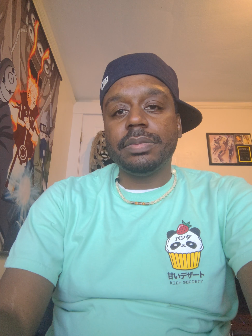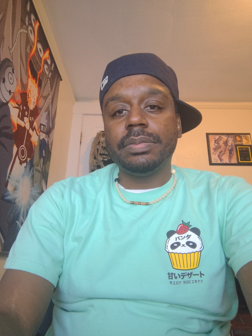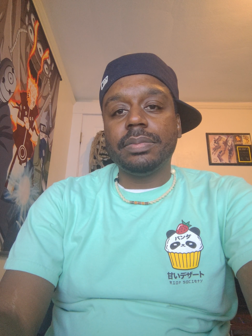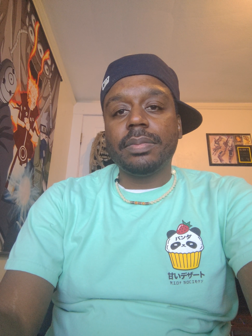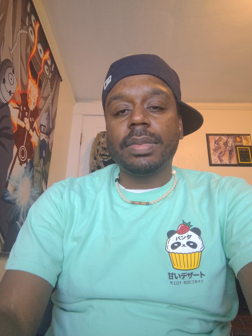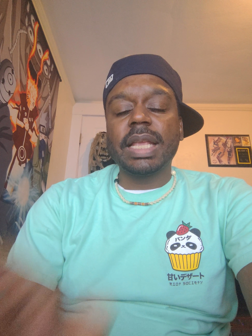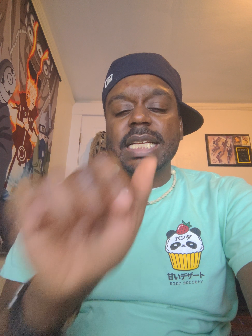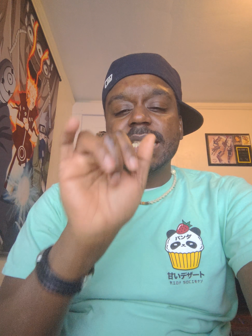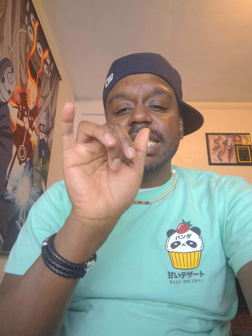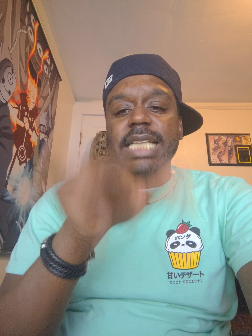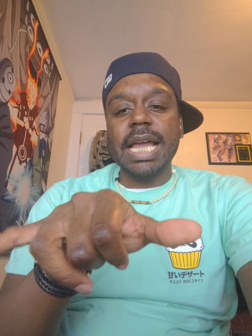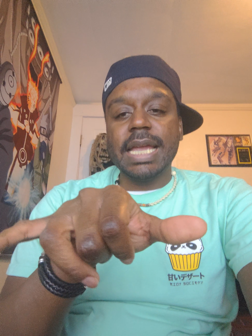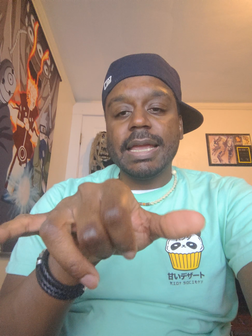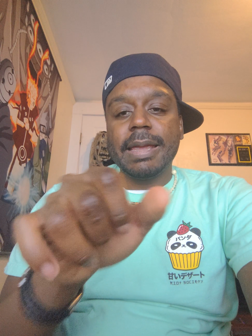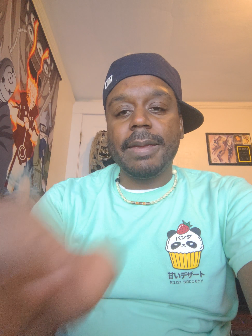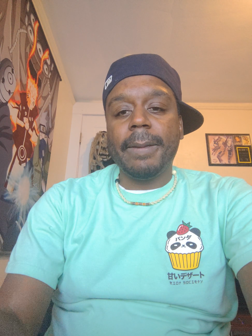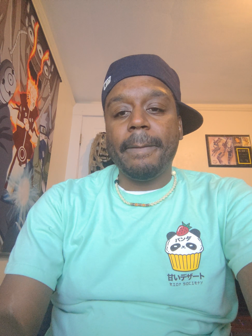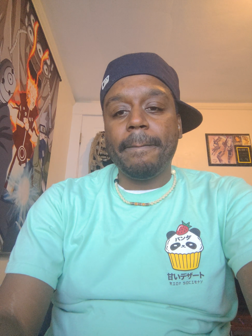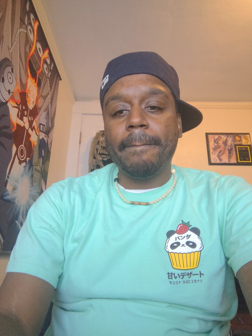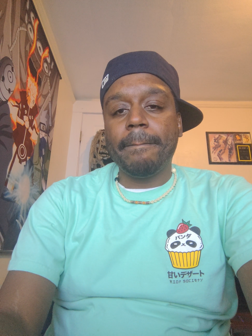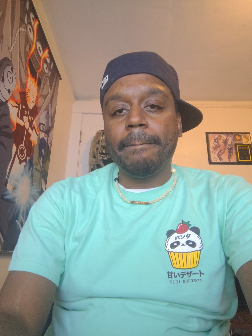stay